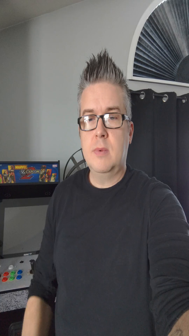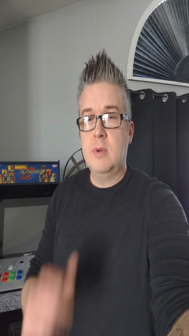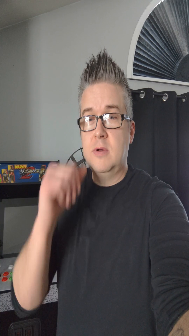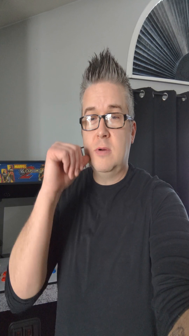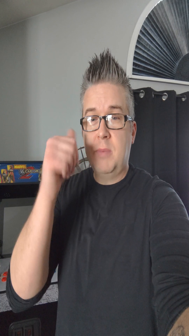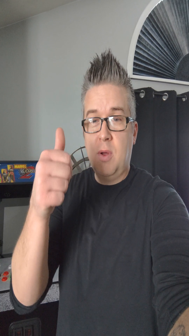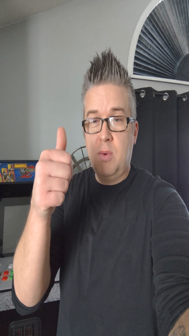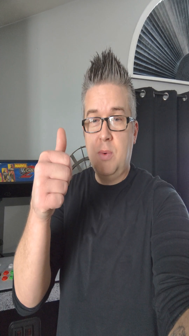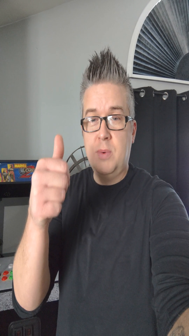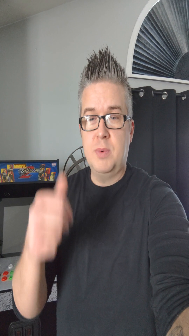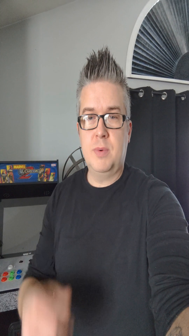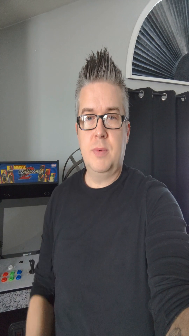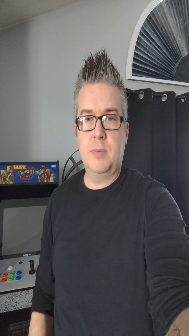tomorrow